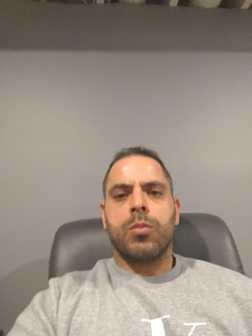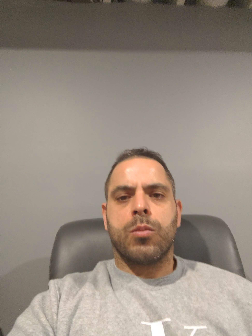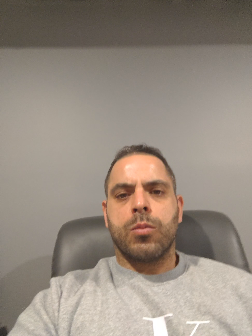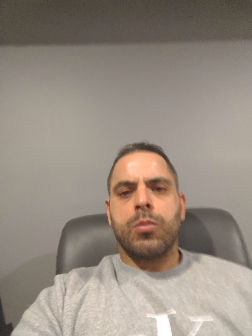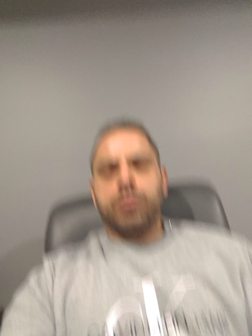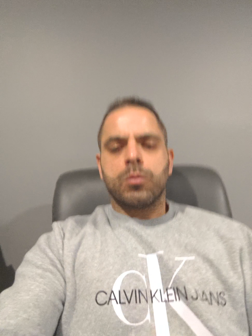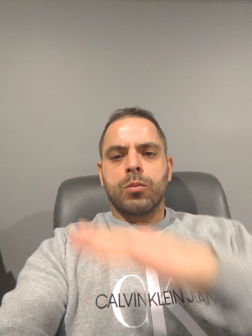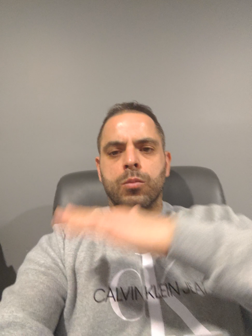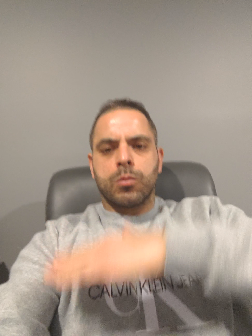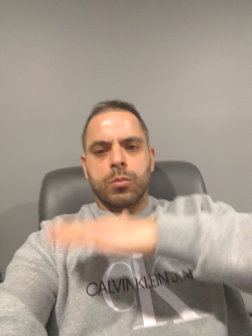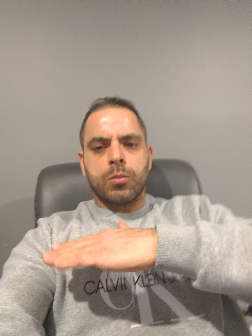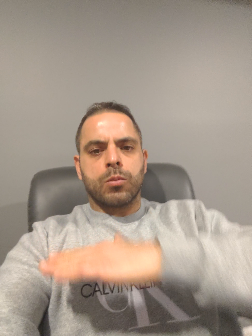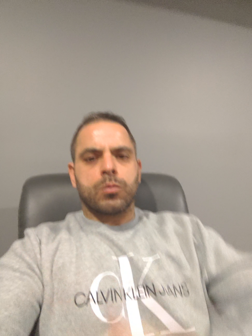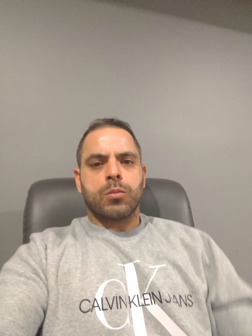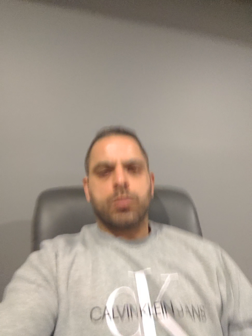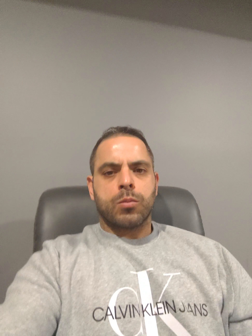table